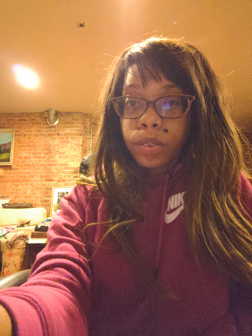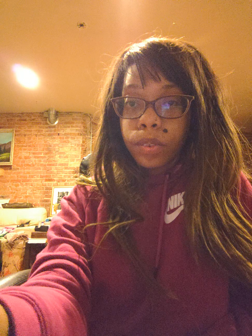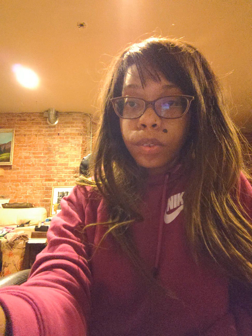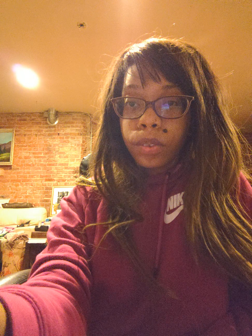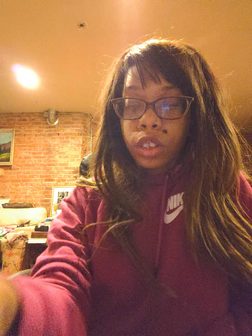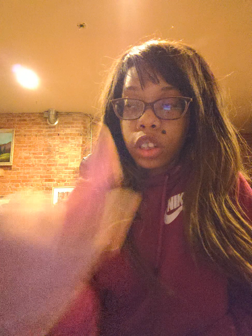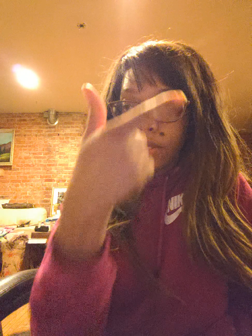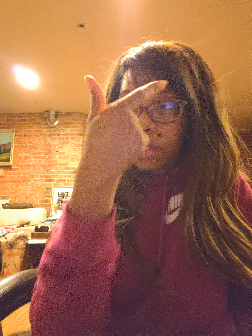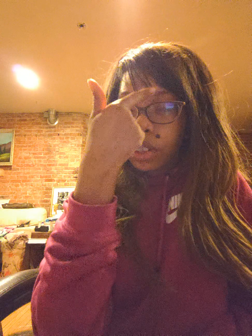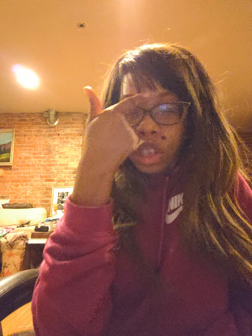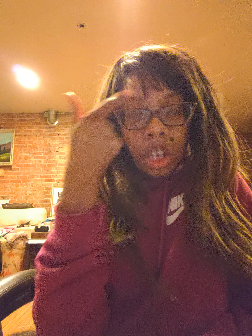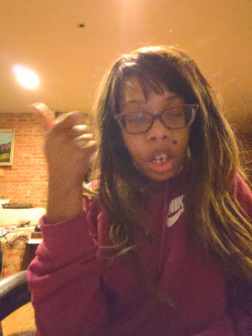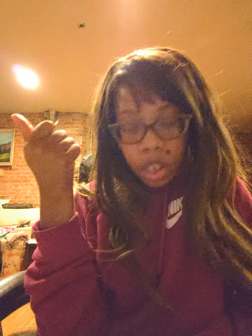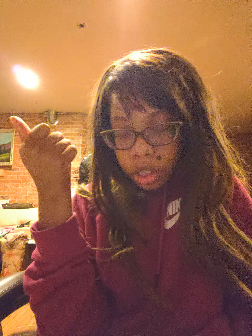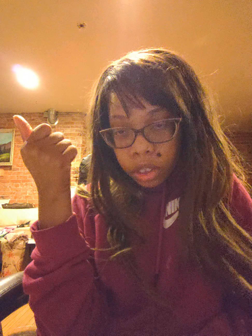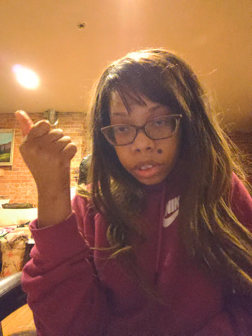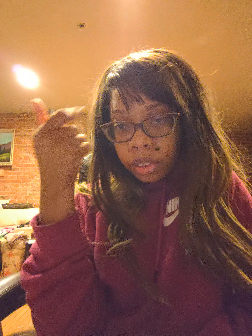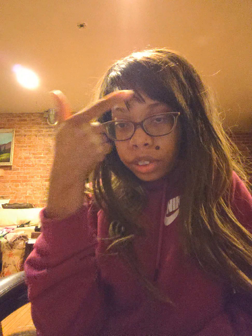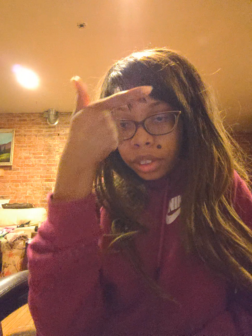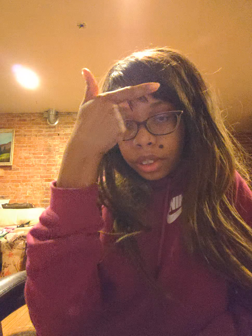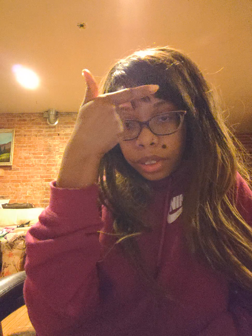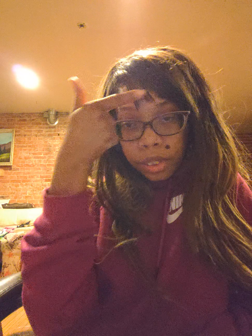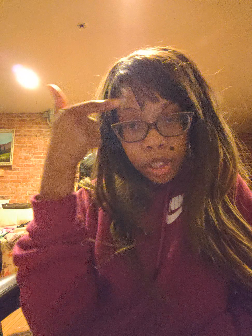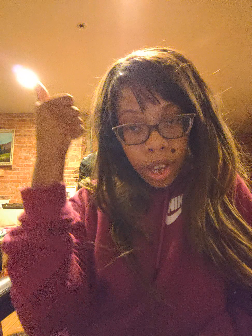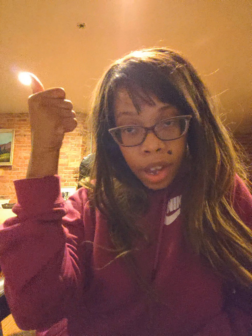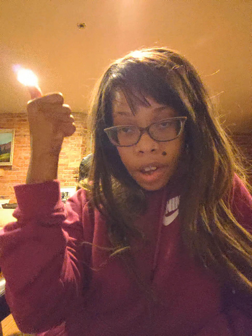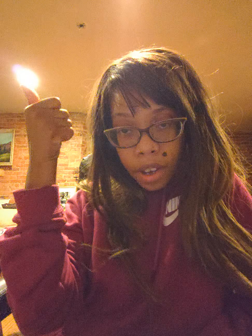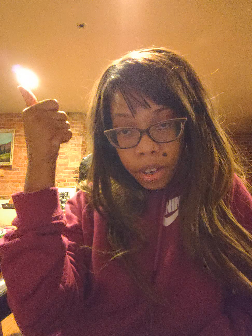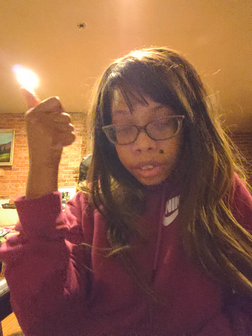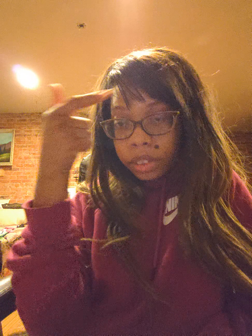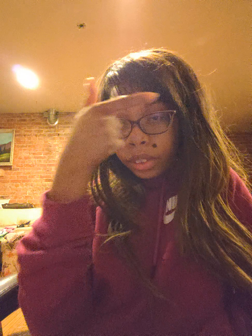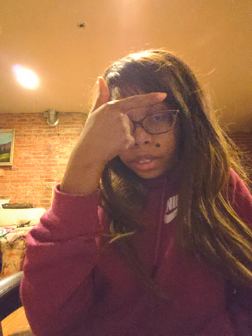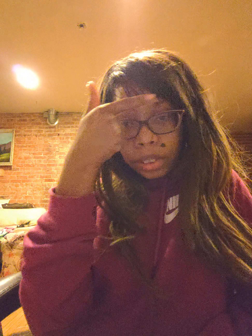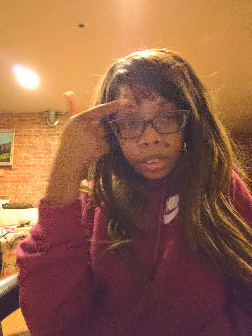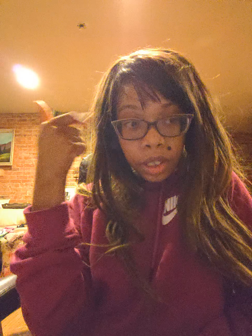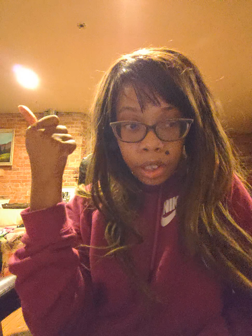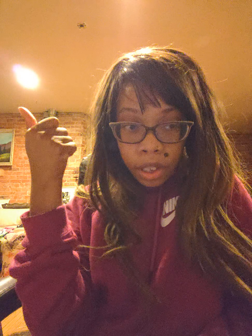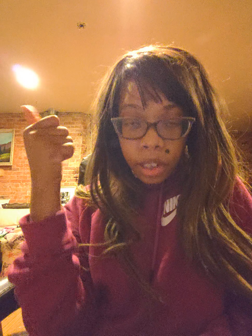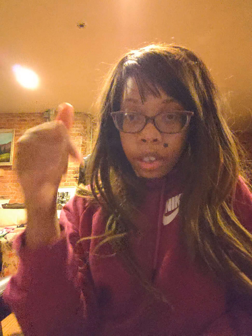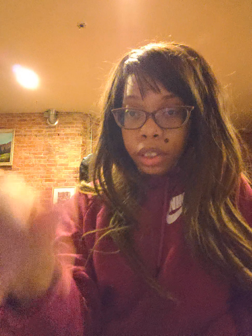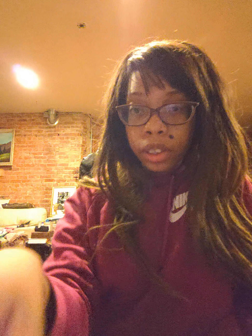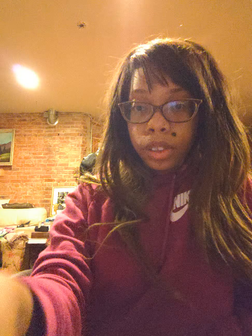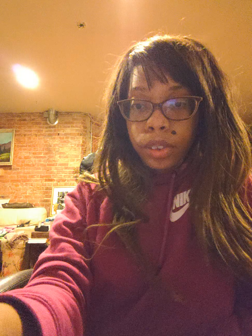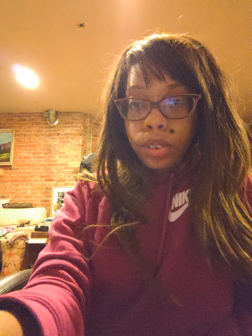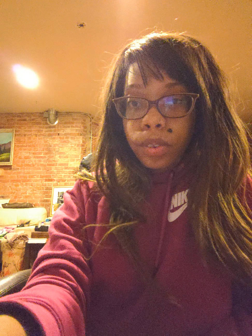because